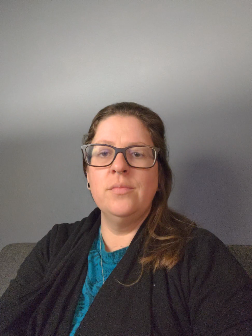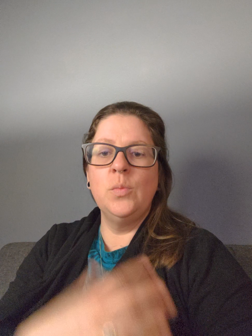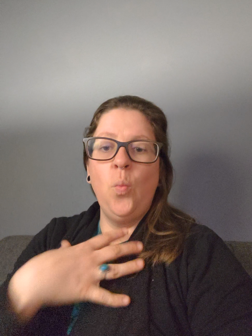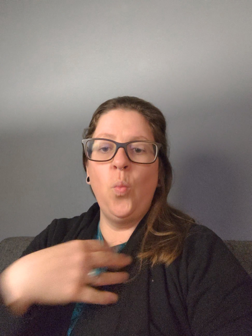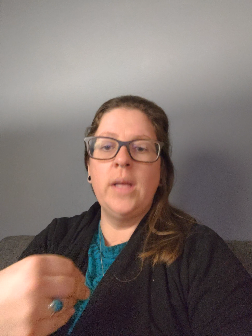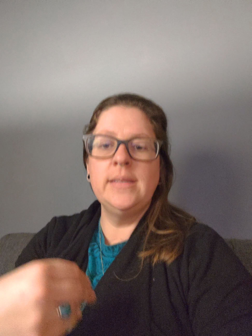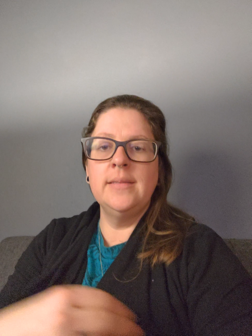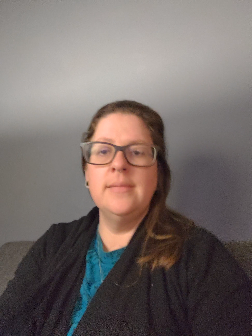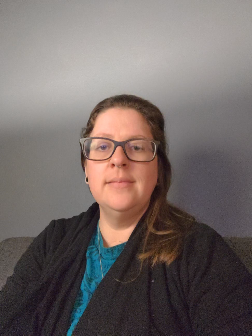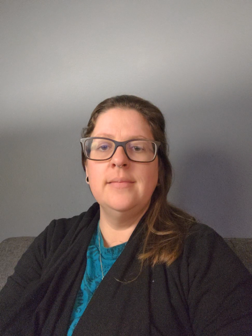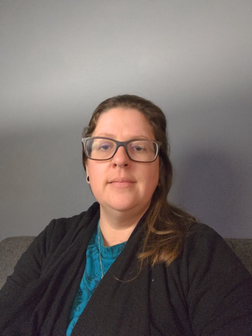white